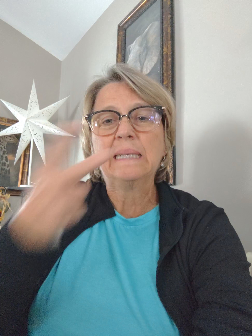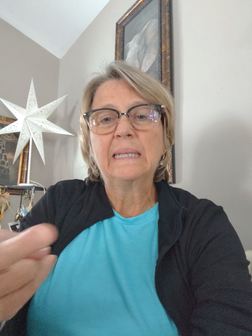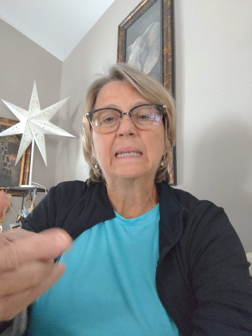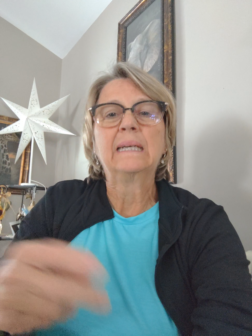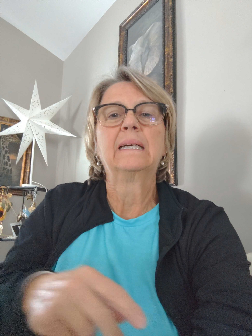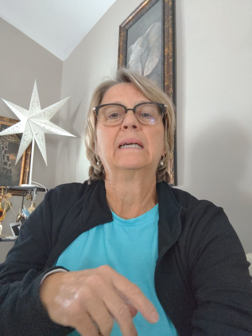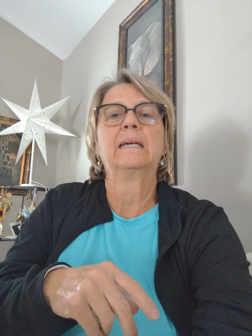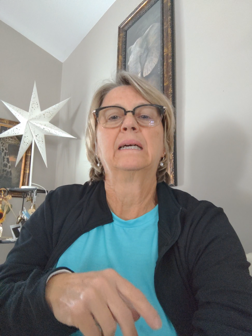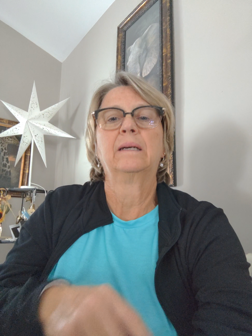see